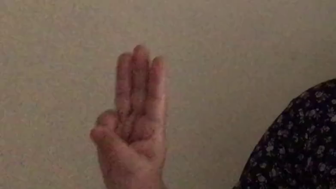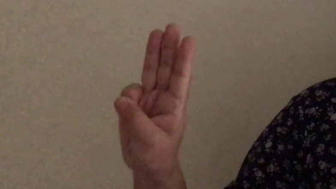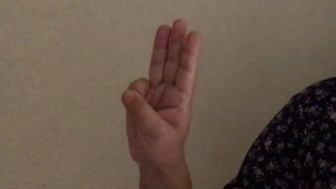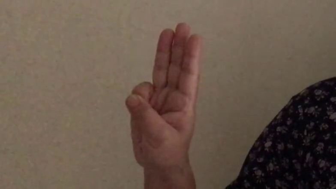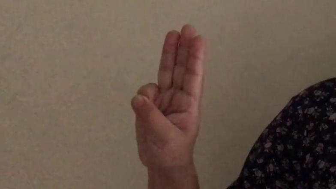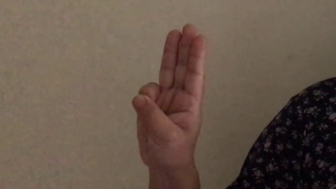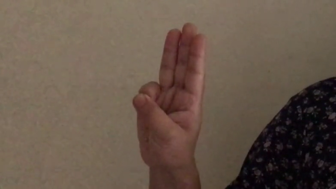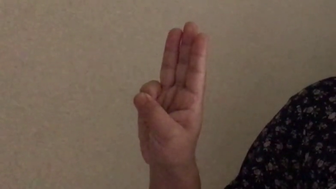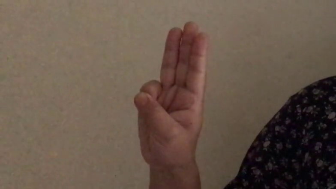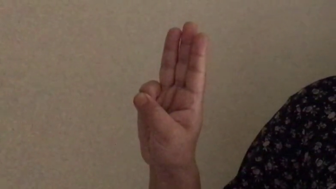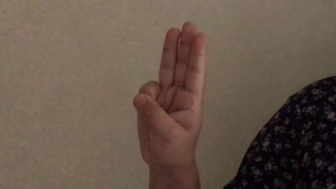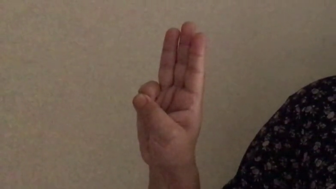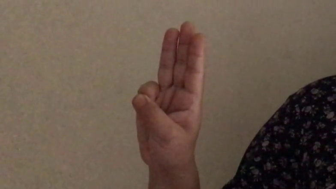म